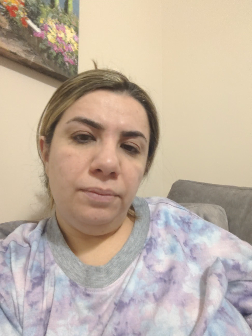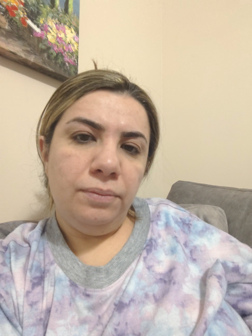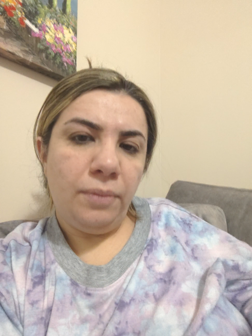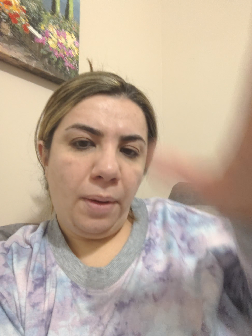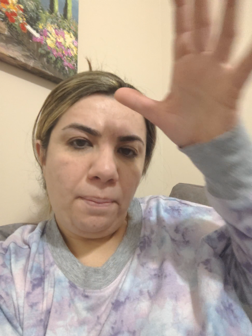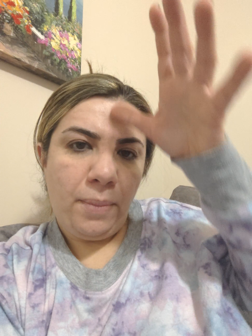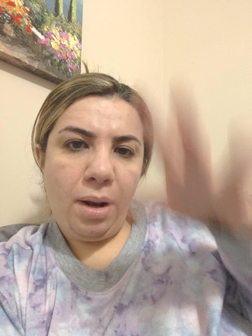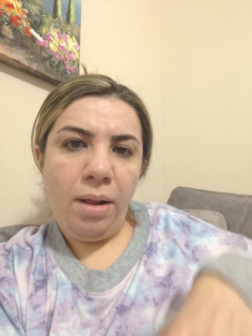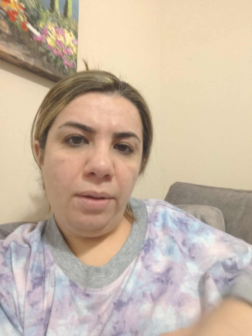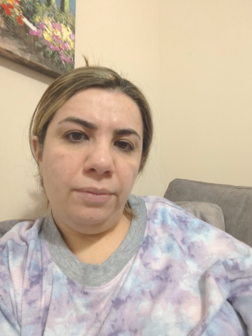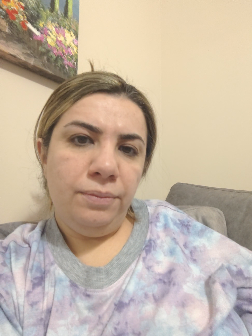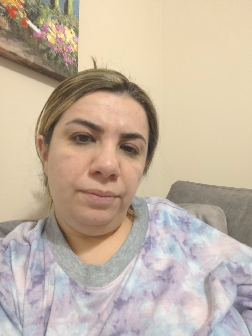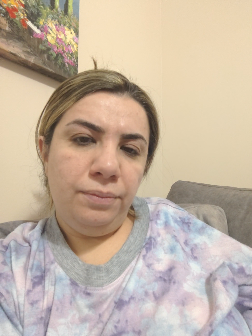man